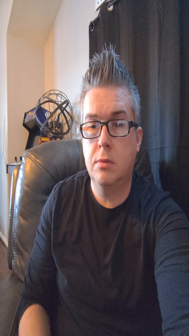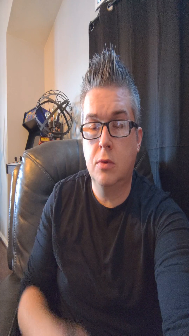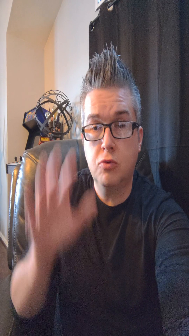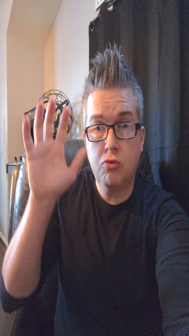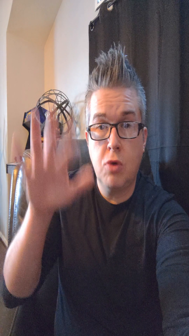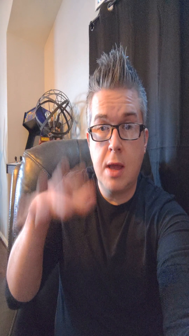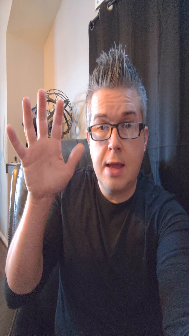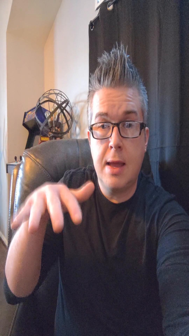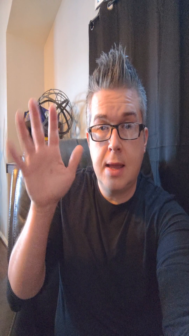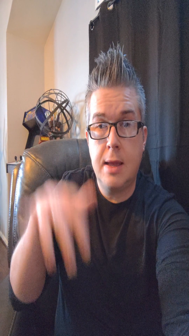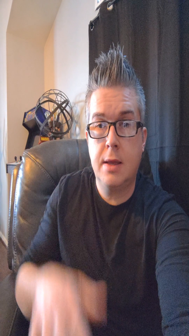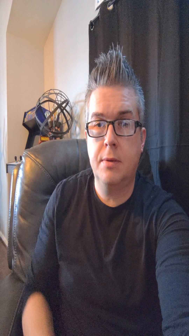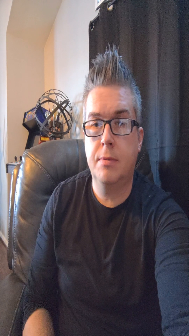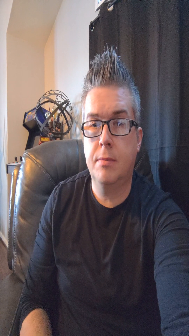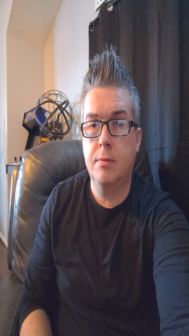rain